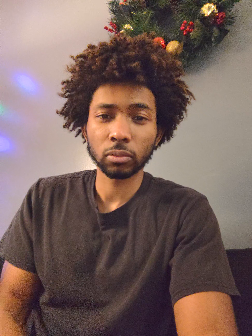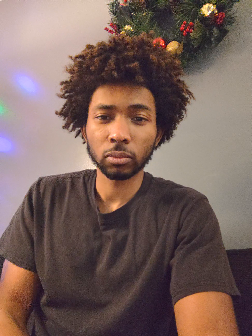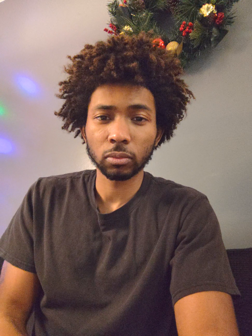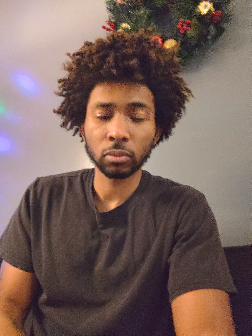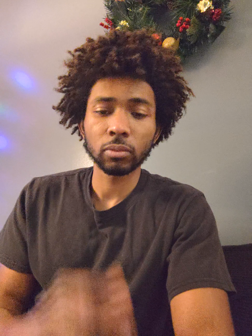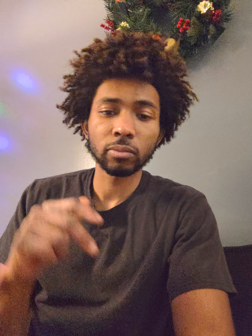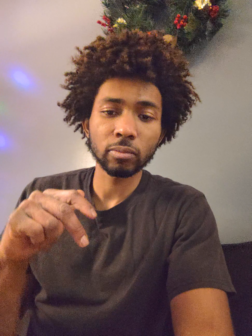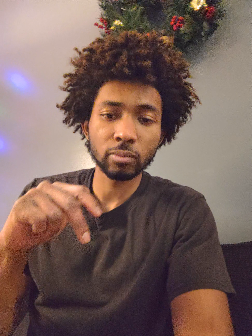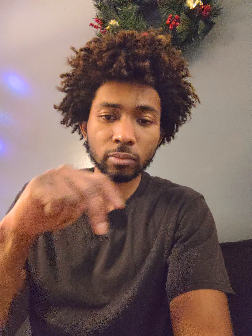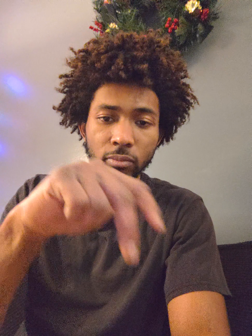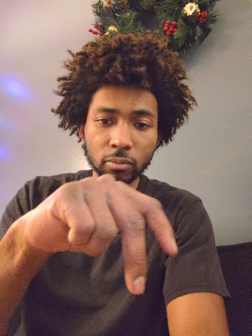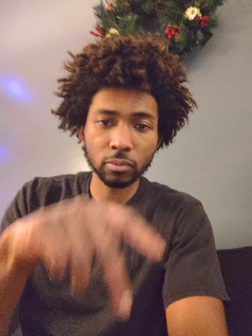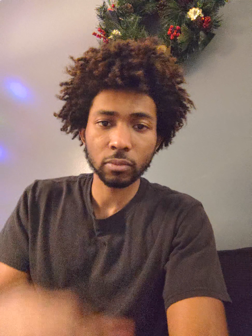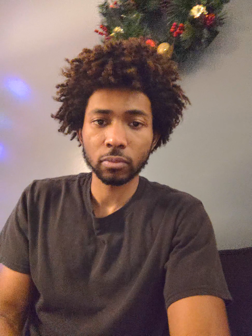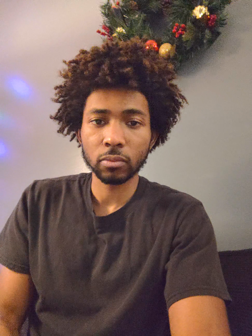ride